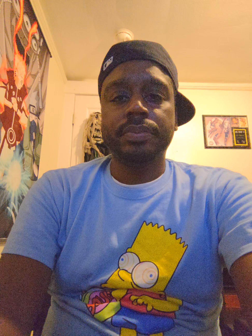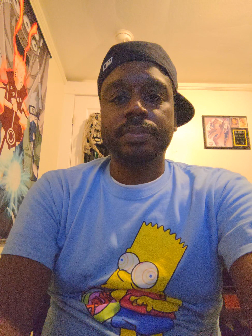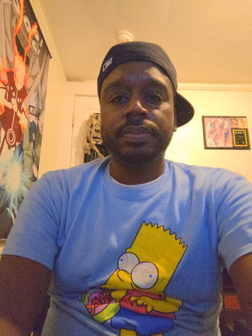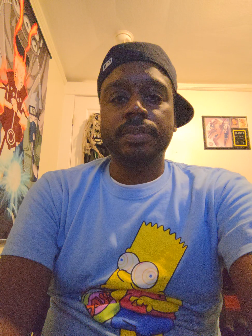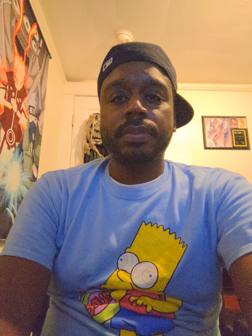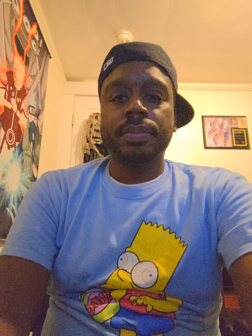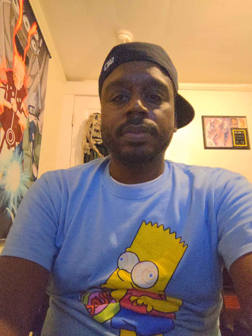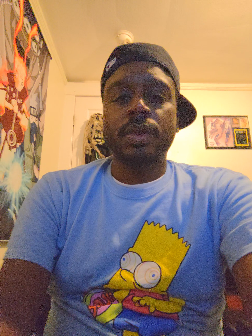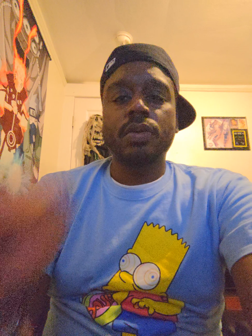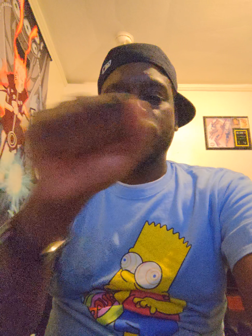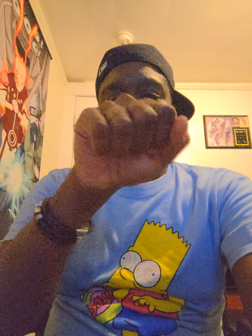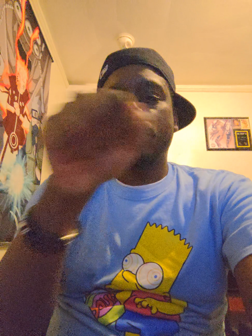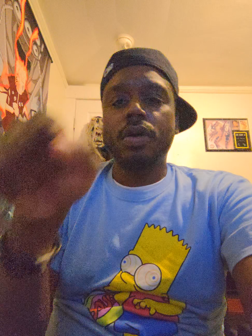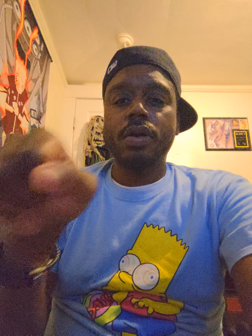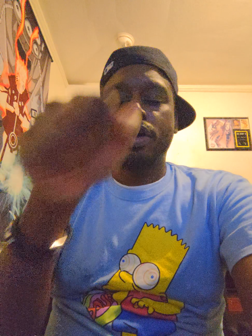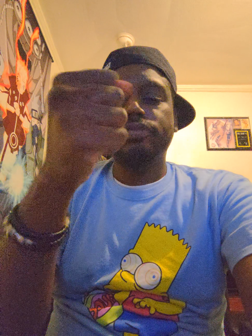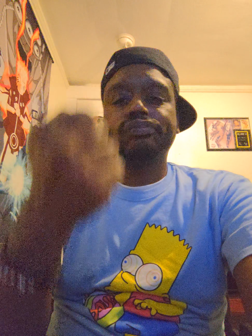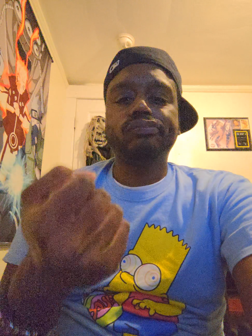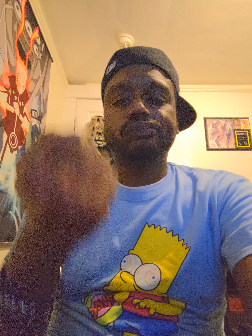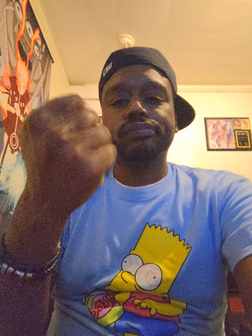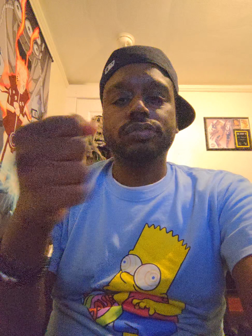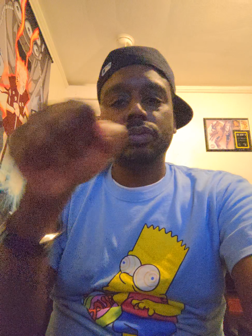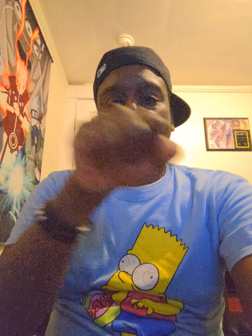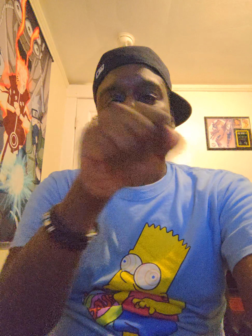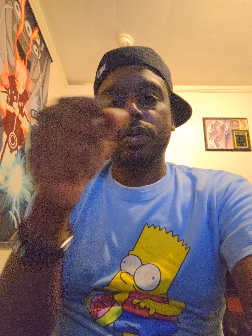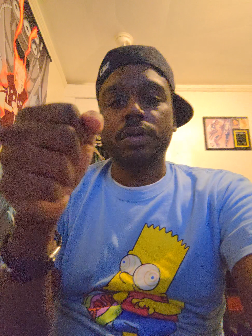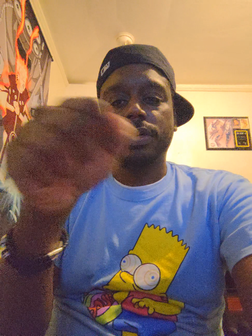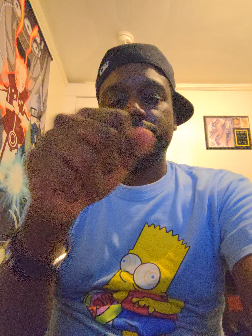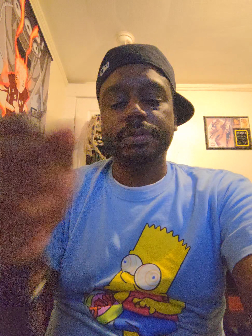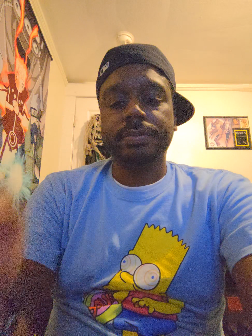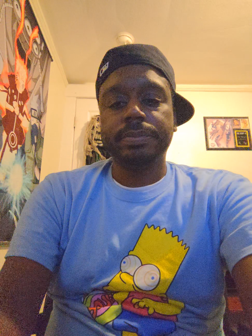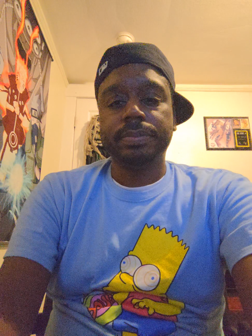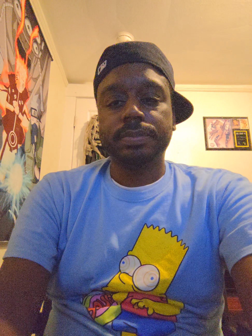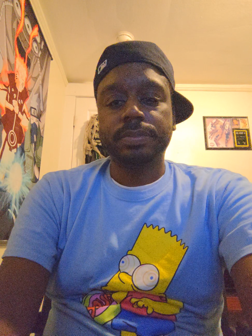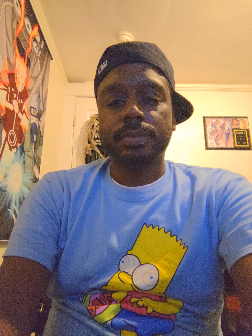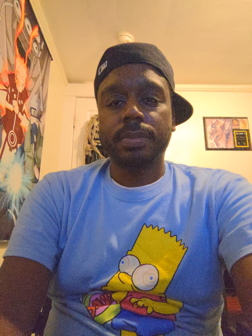car